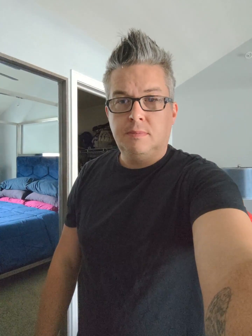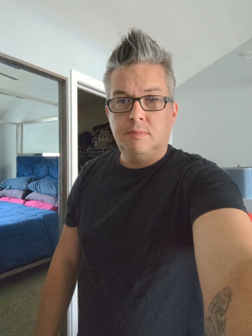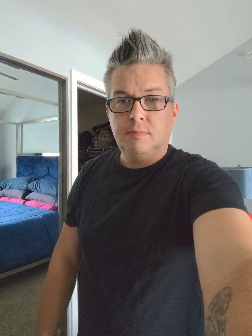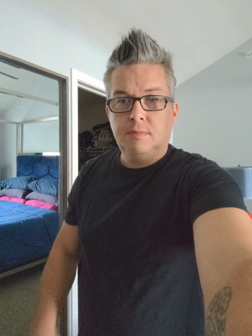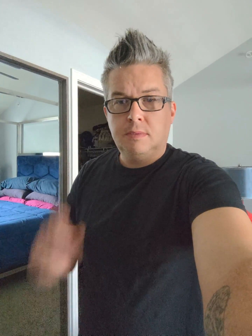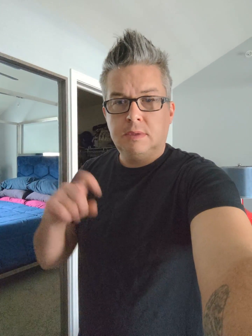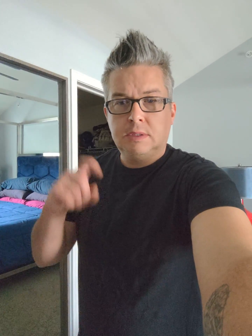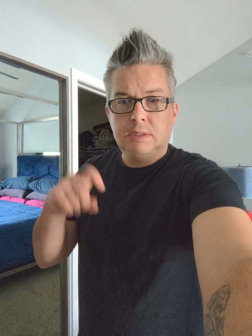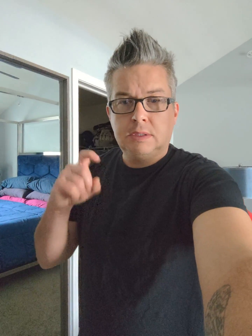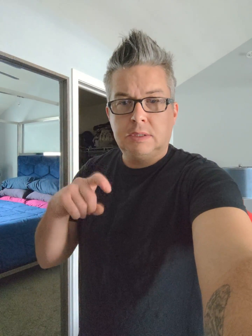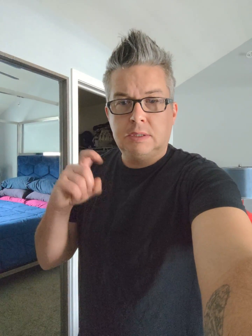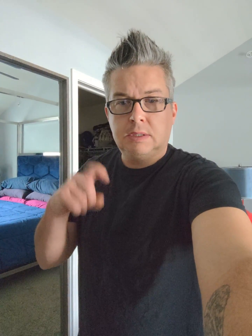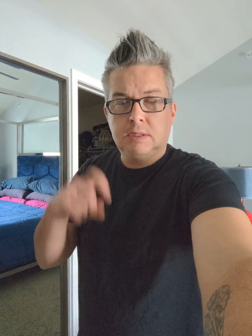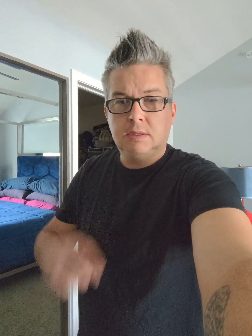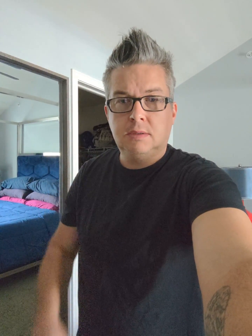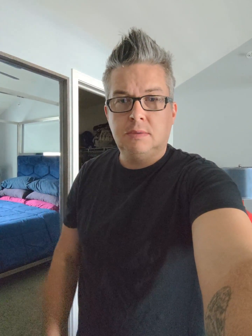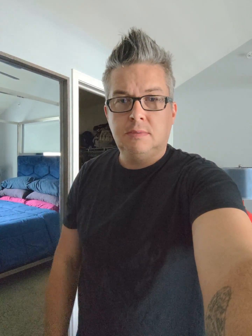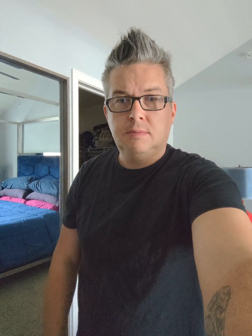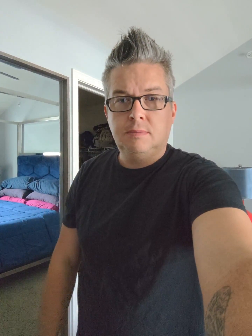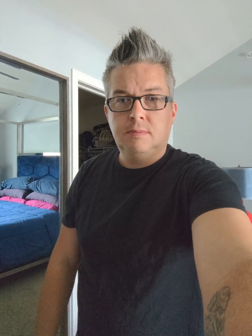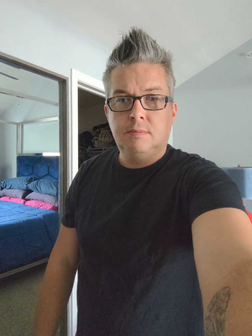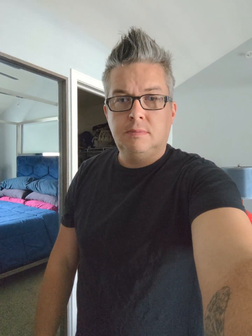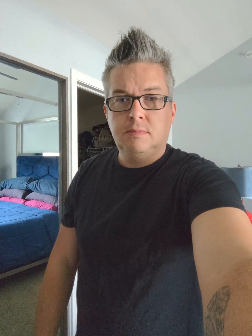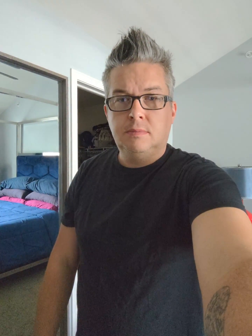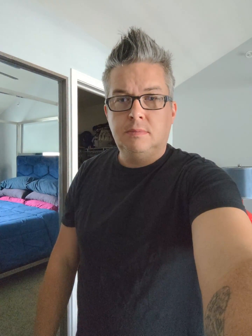should